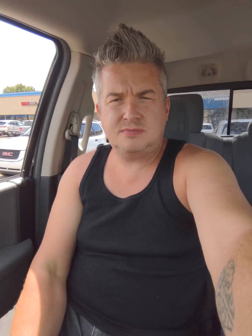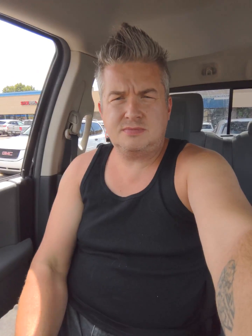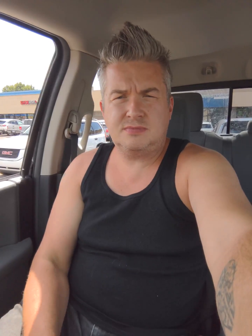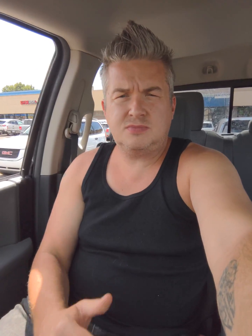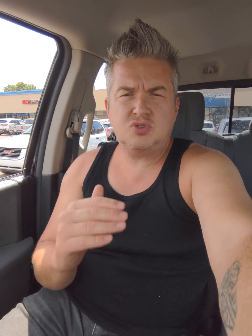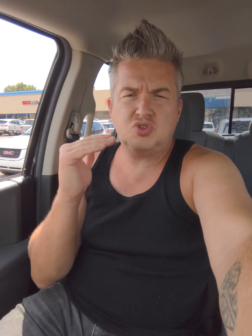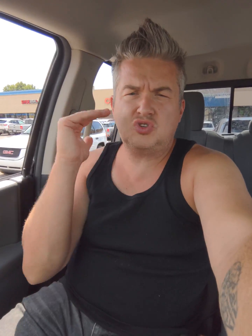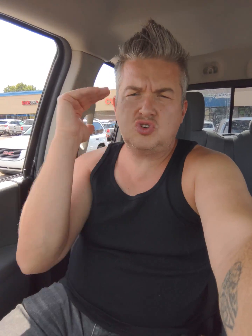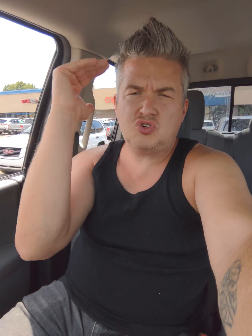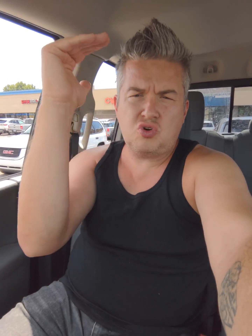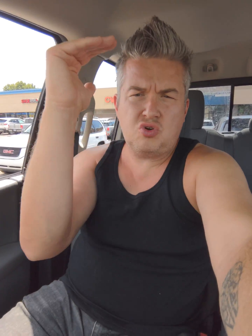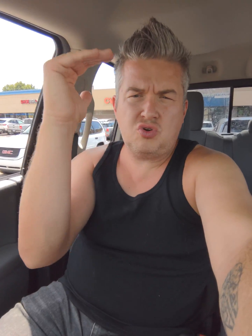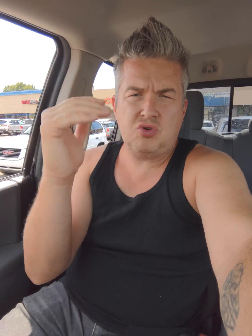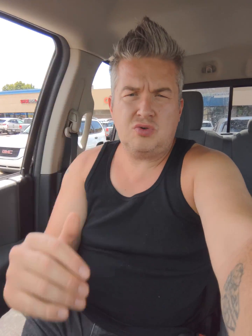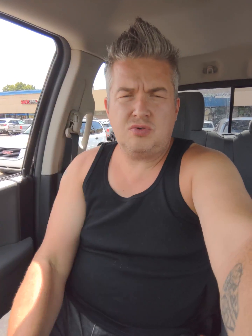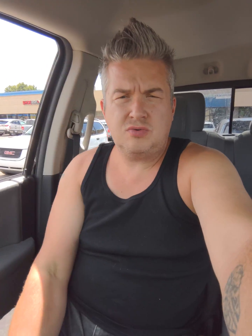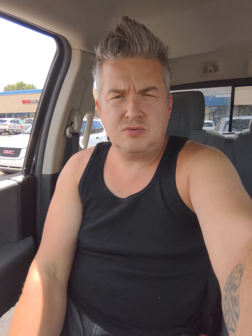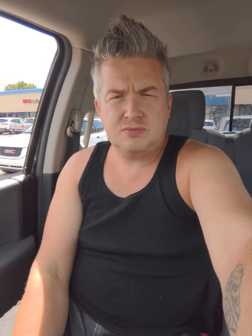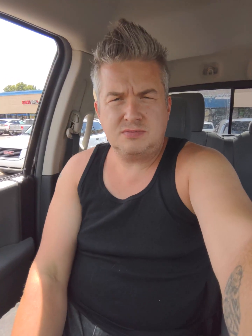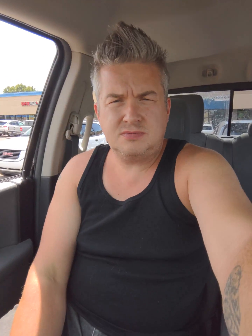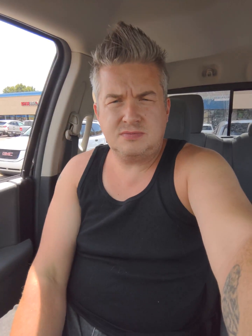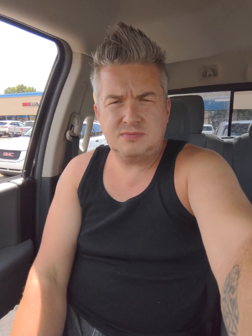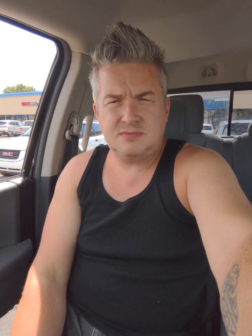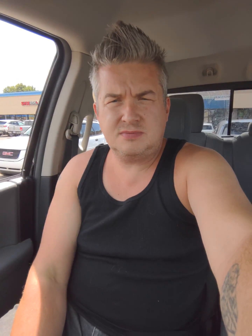big